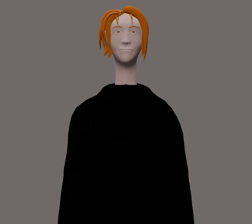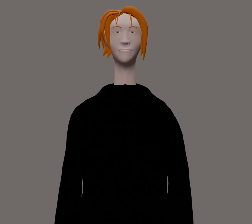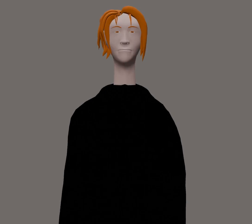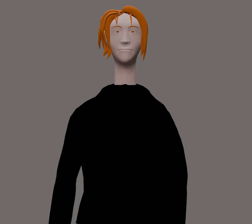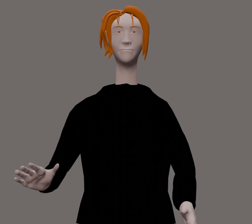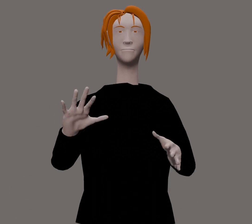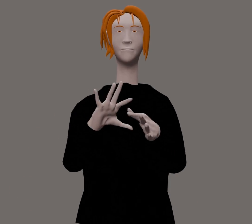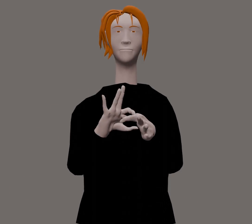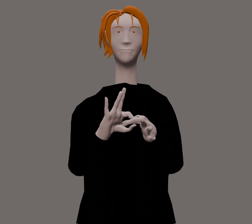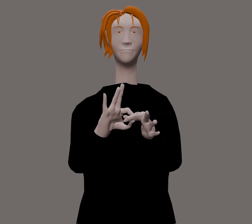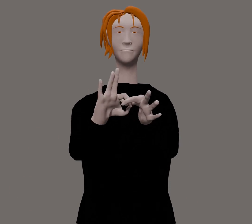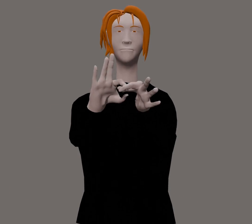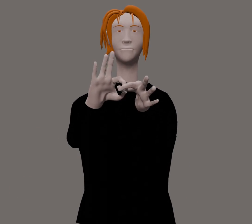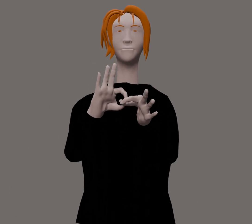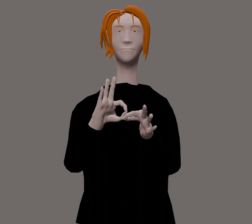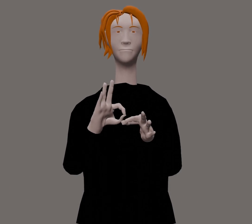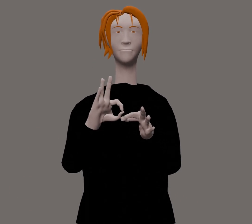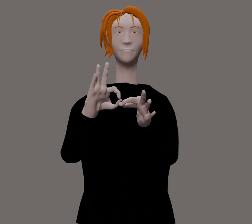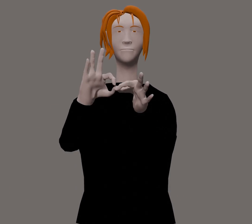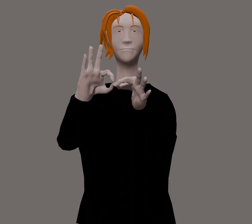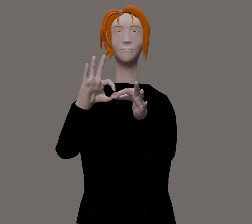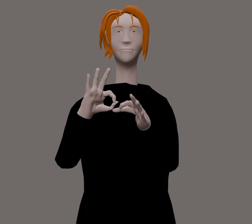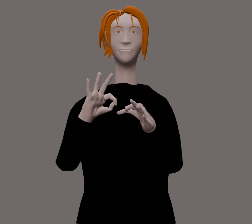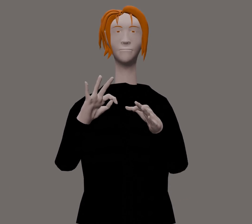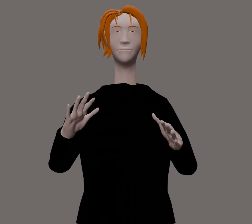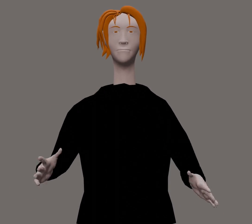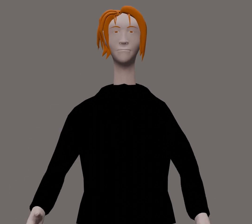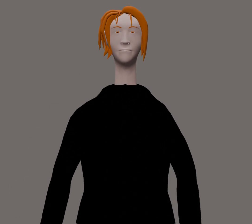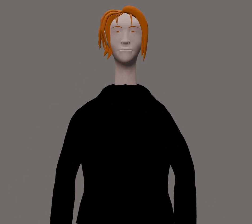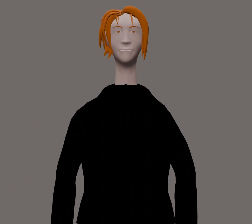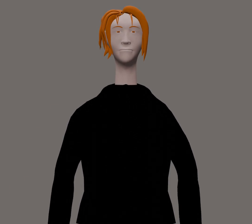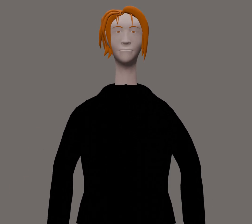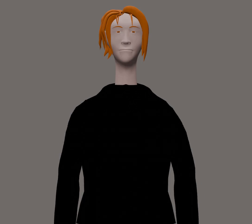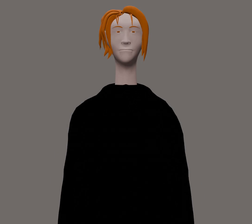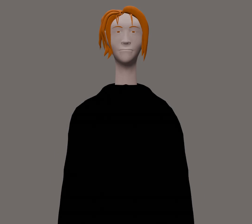Bond